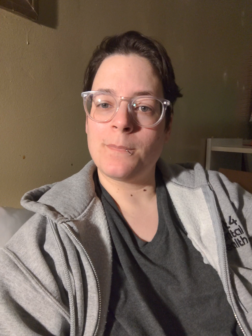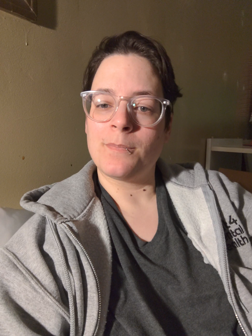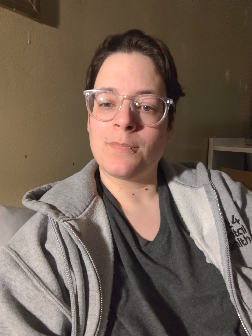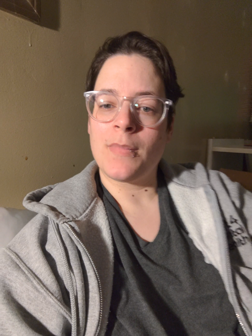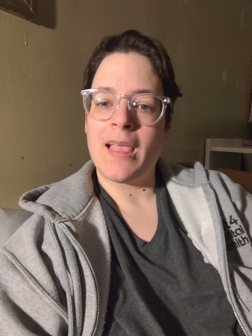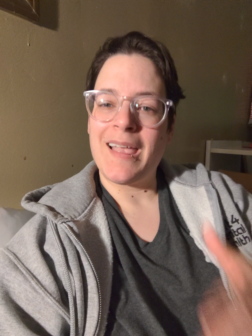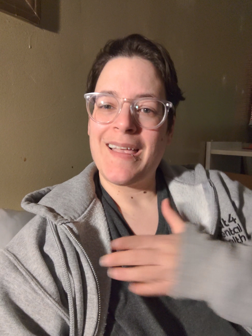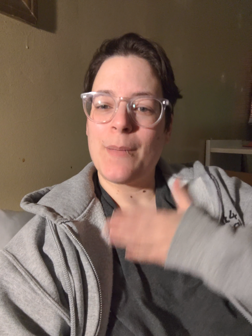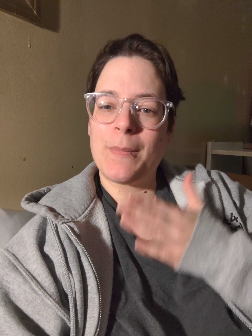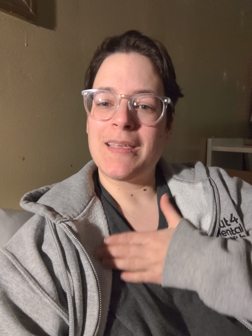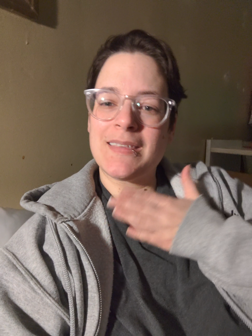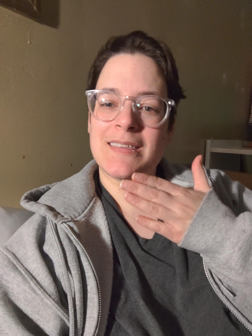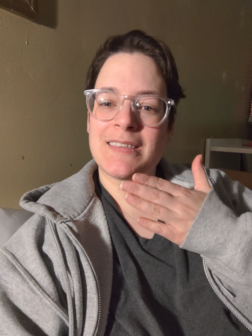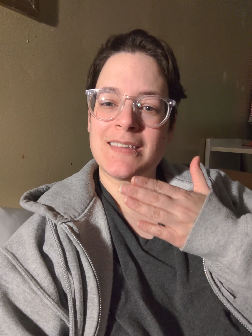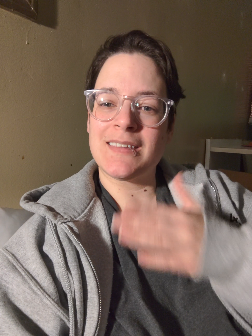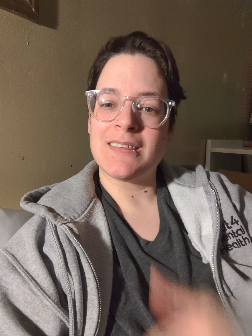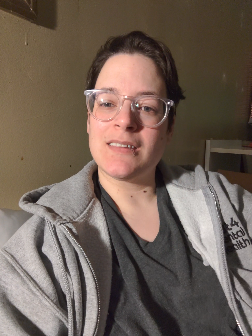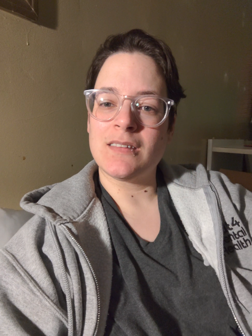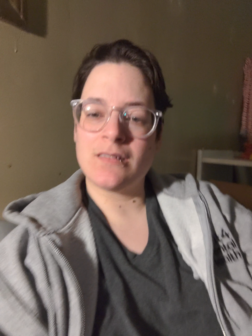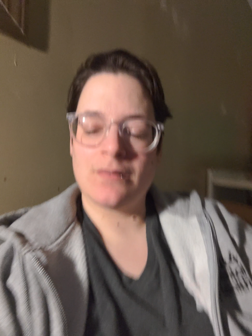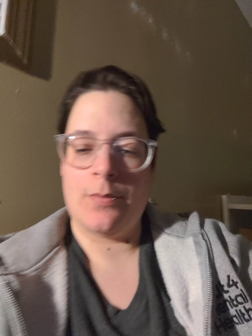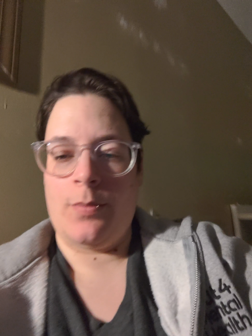happy